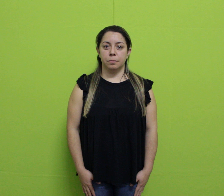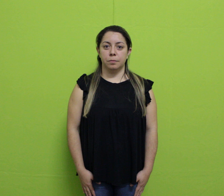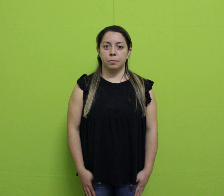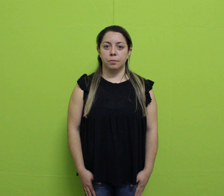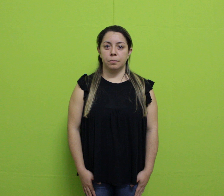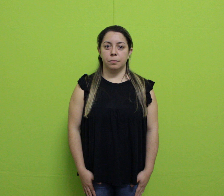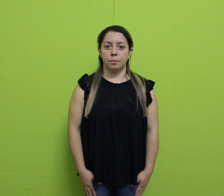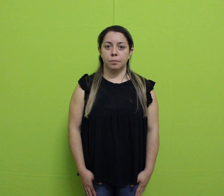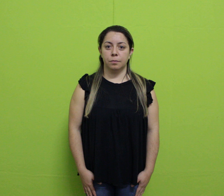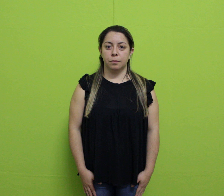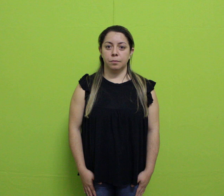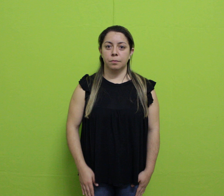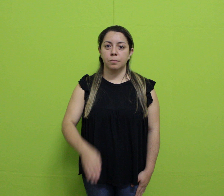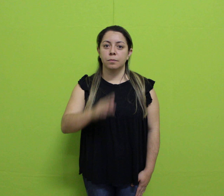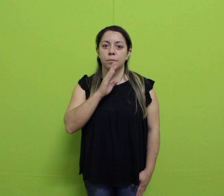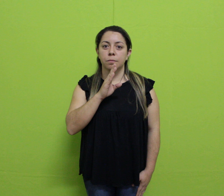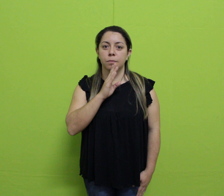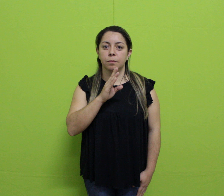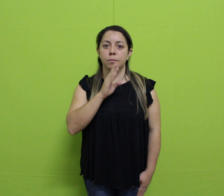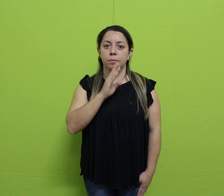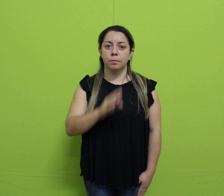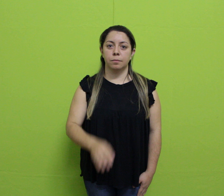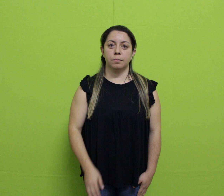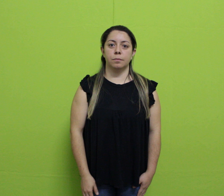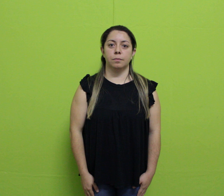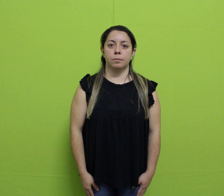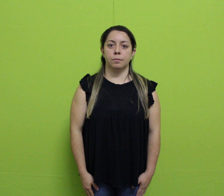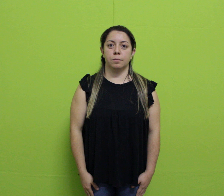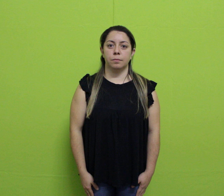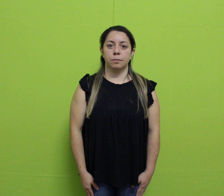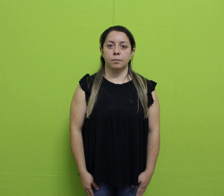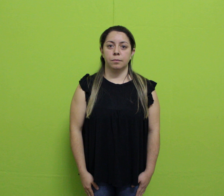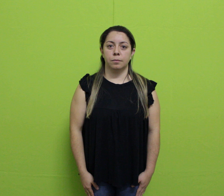conhecer